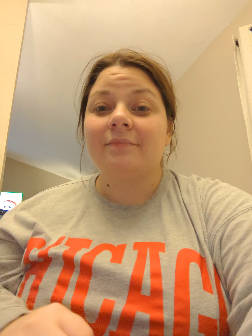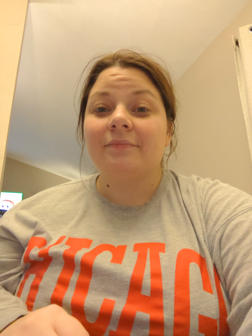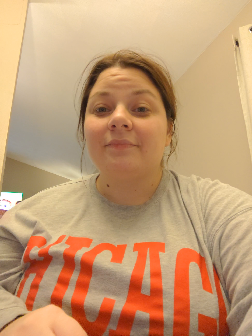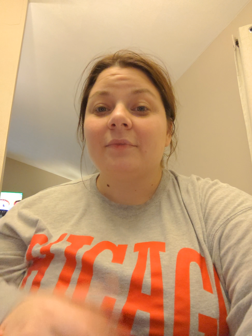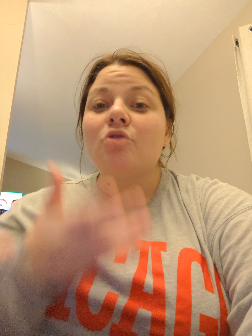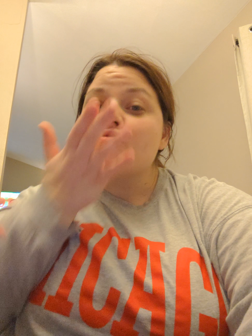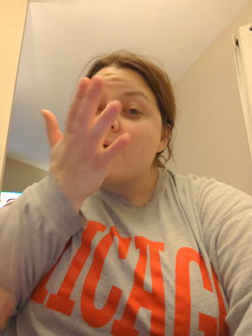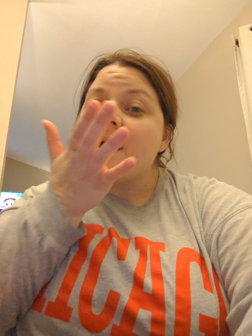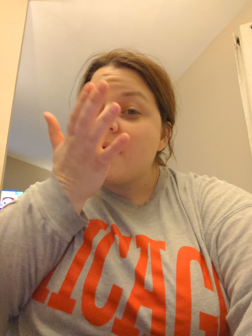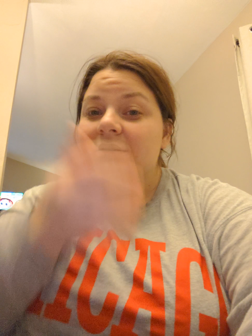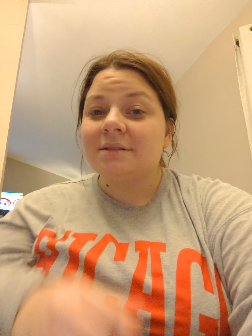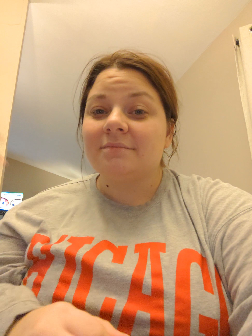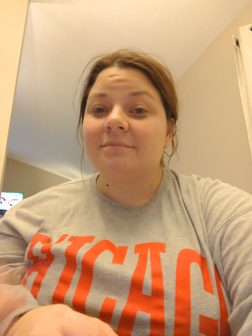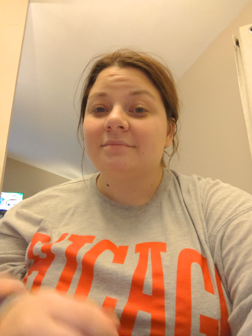grass